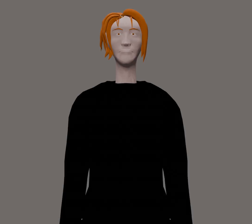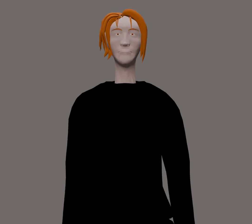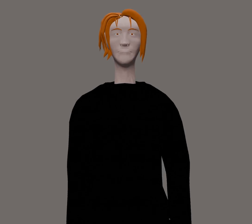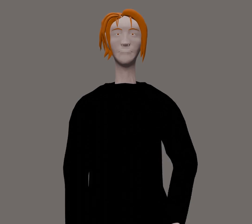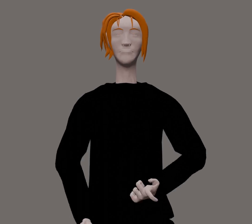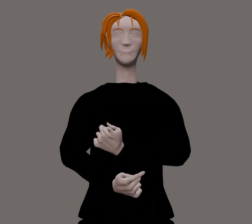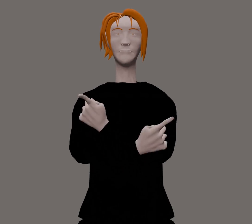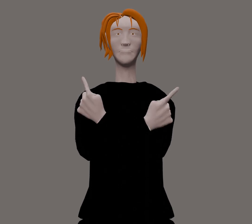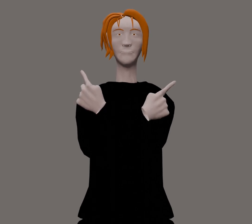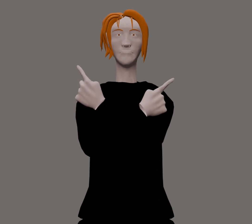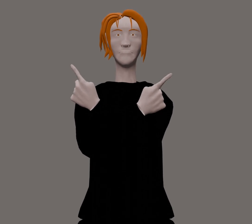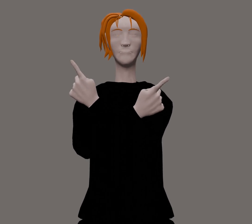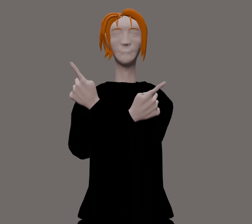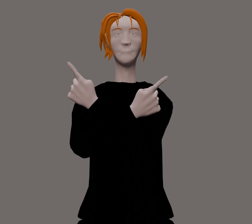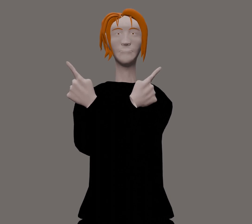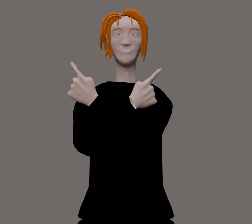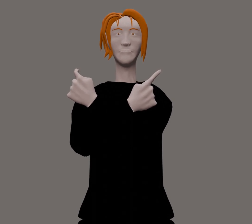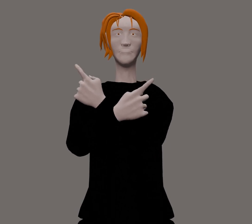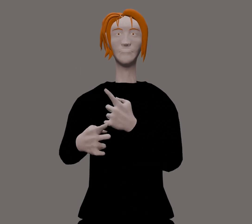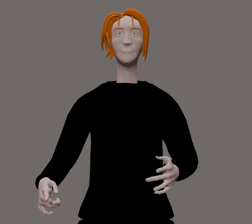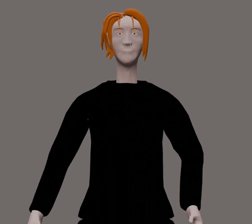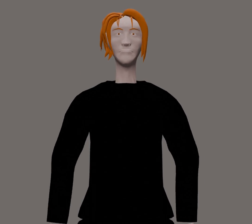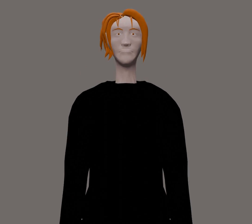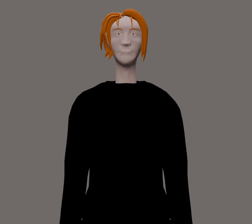Batman